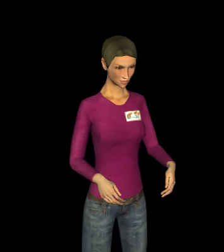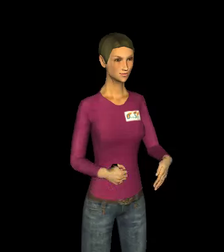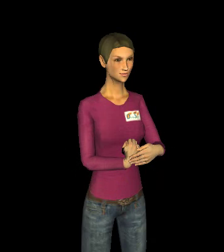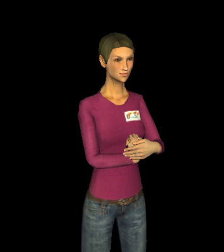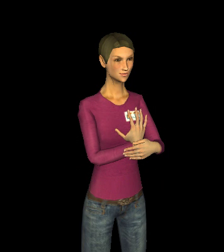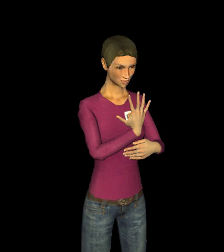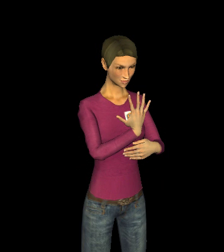جديد